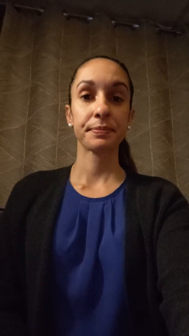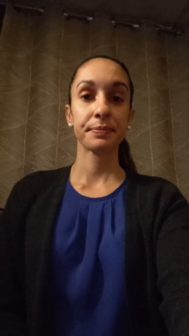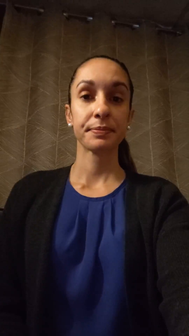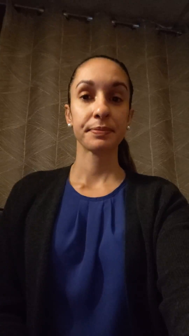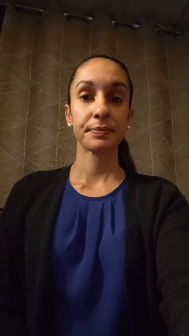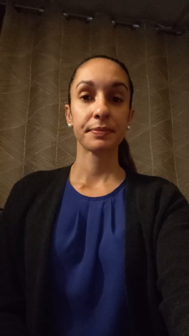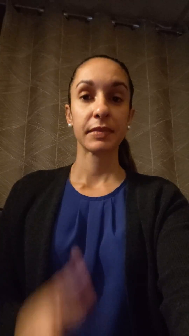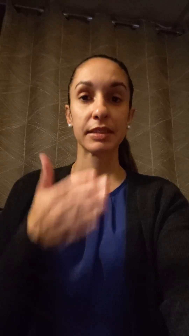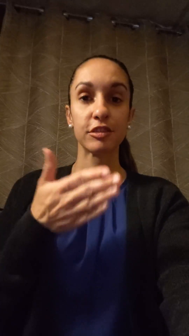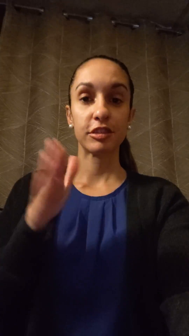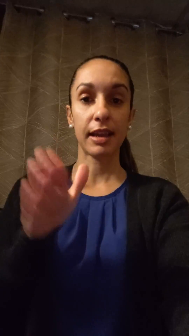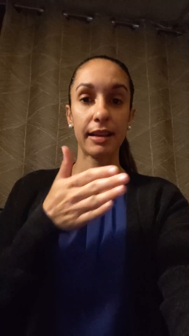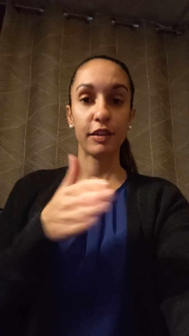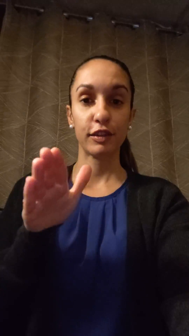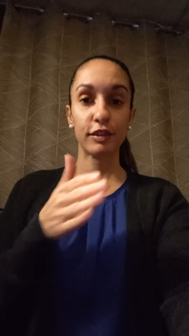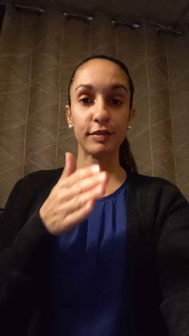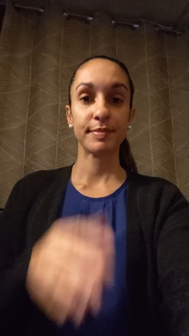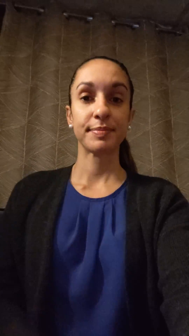share